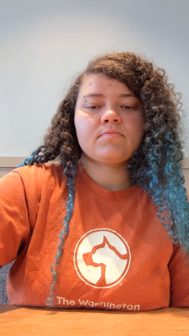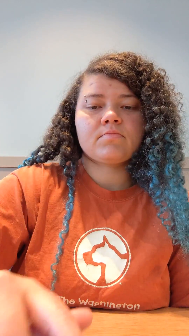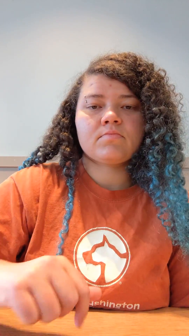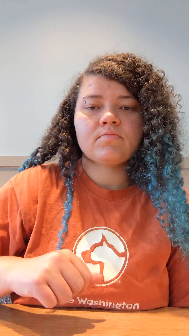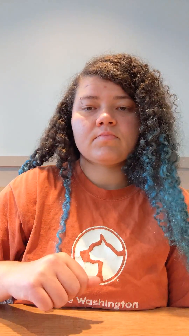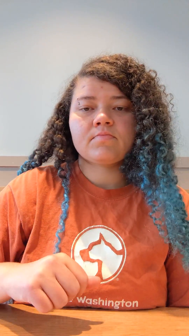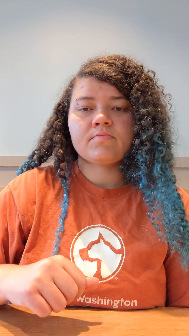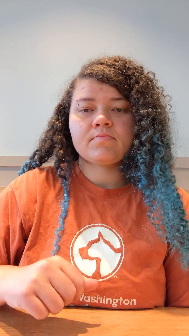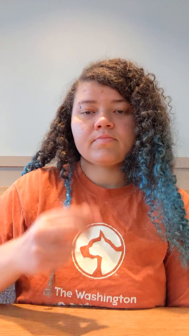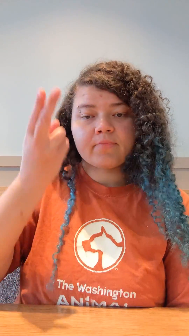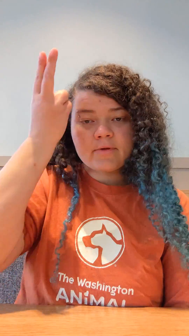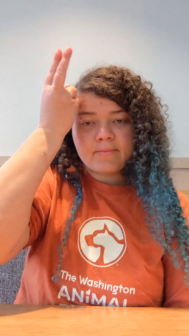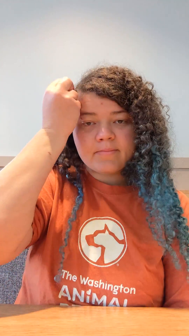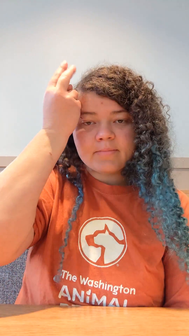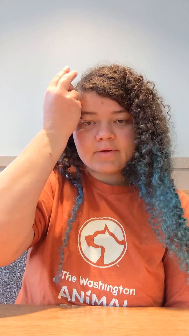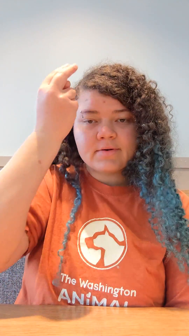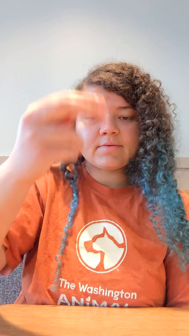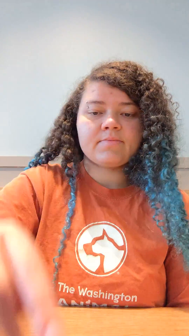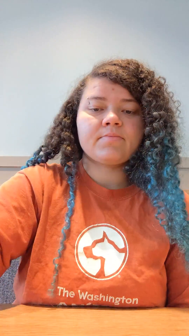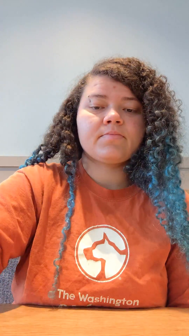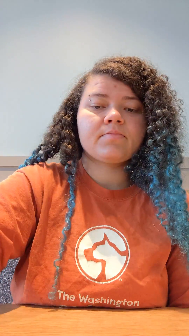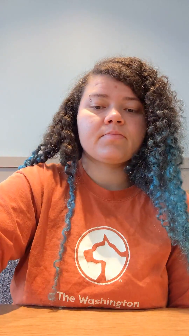bunny